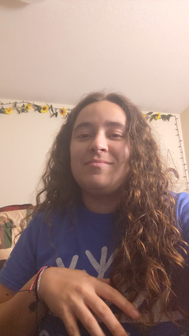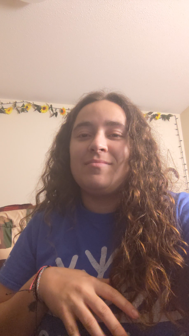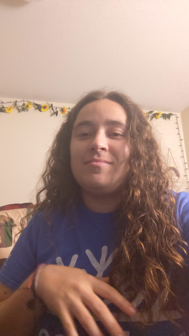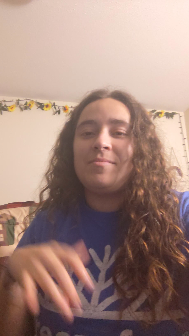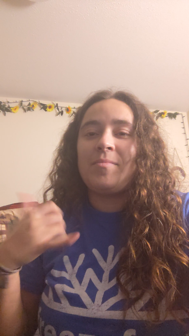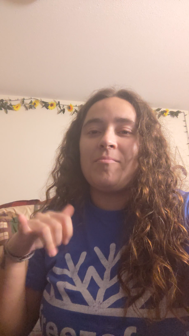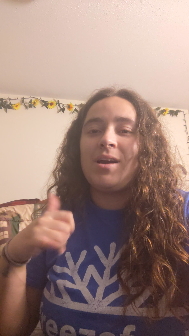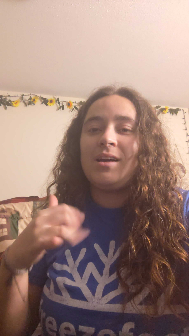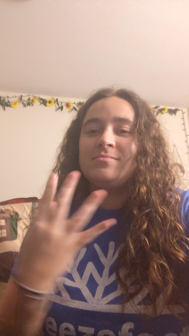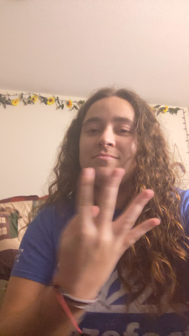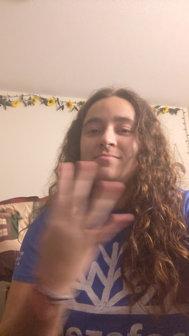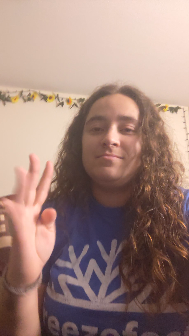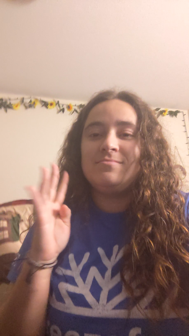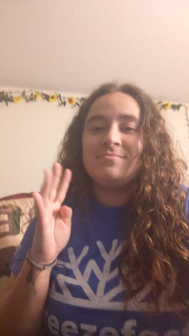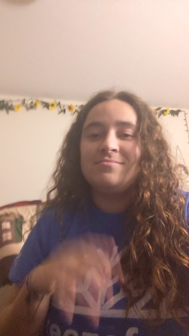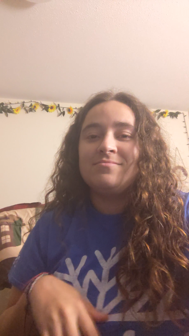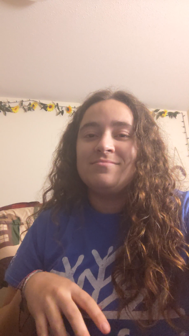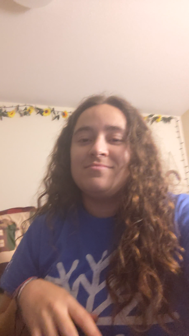playpen